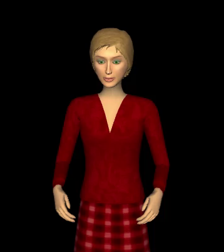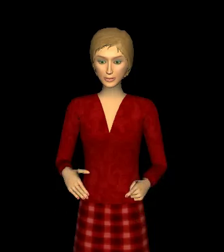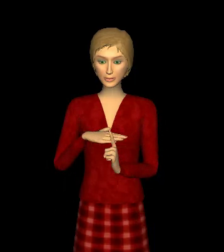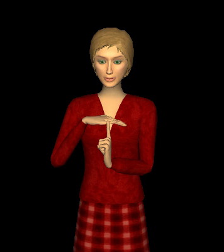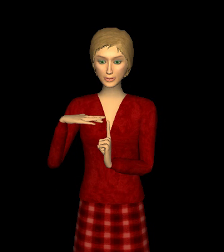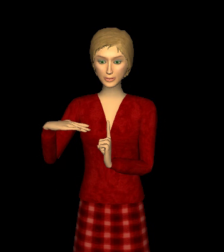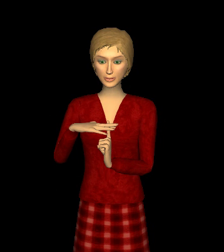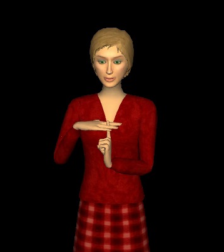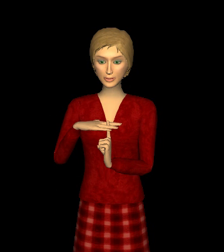مجتمع